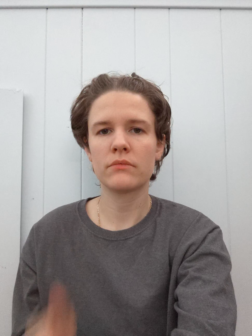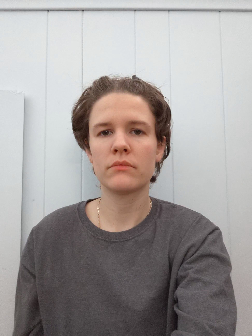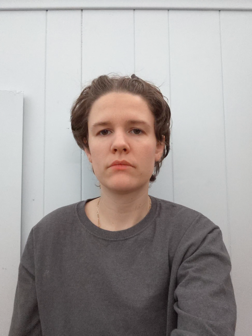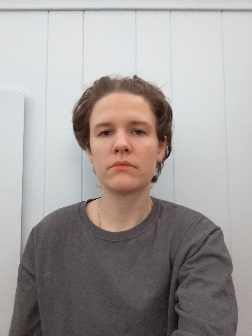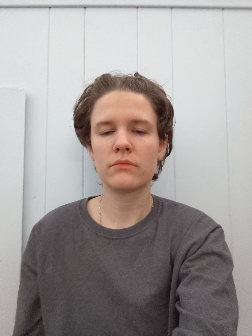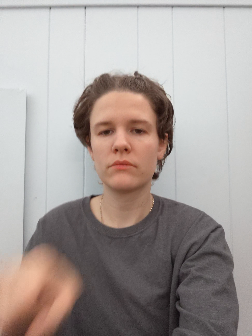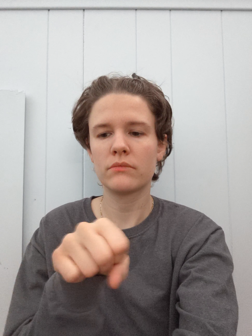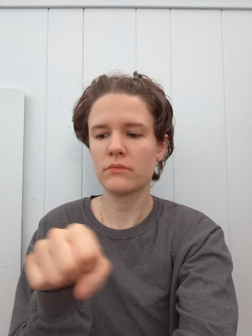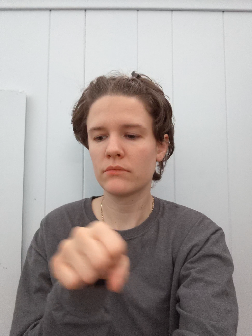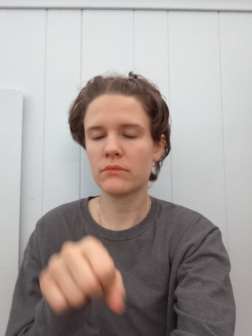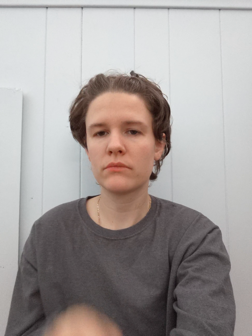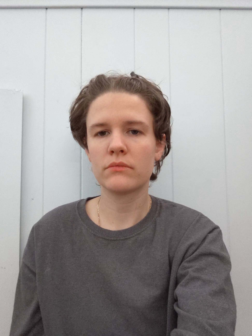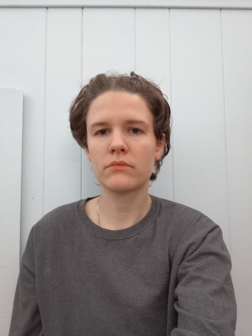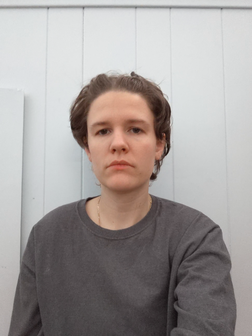shoe